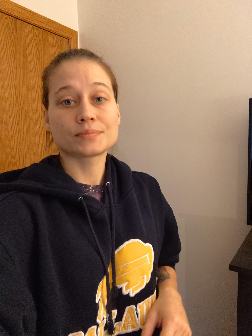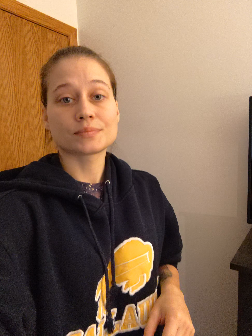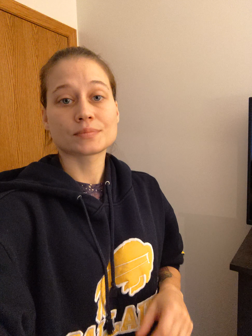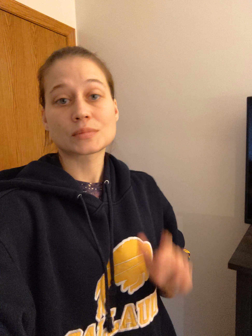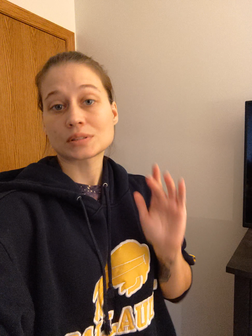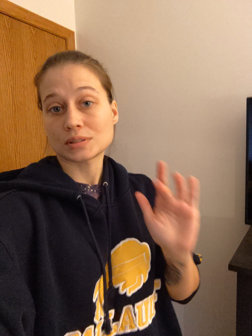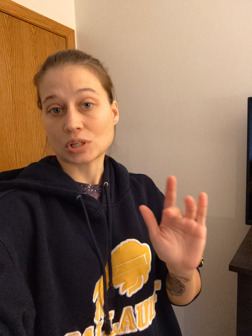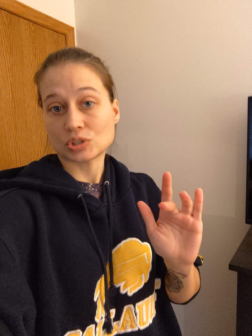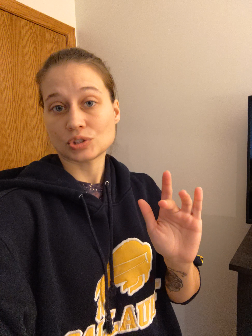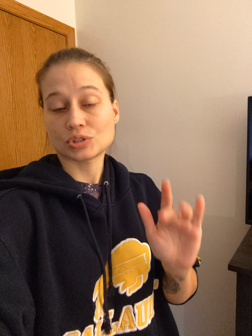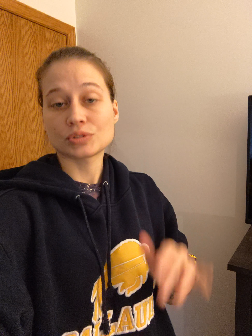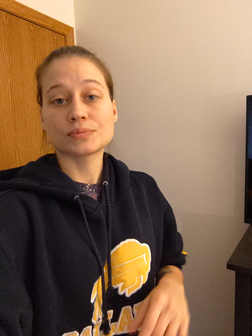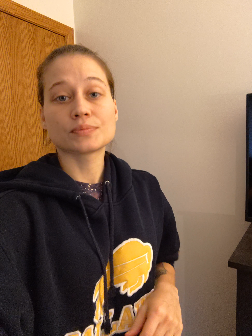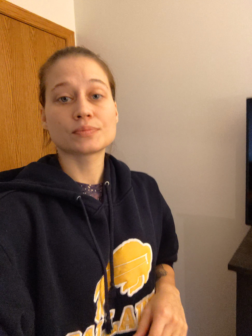touch